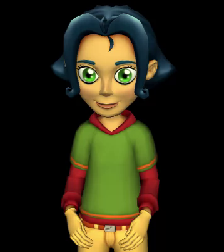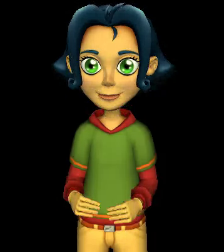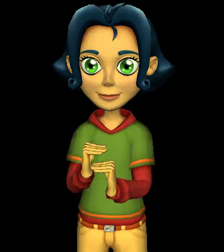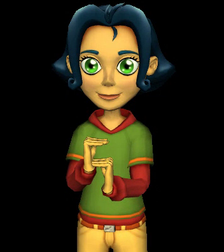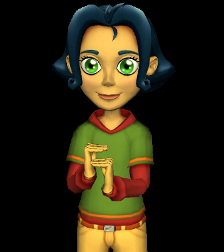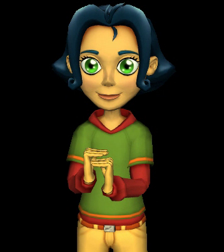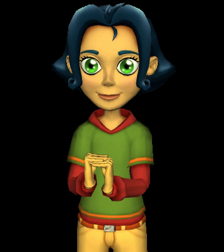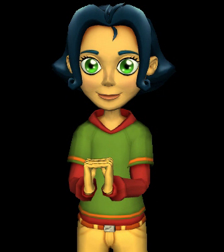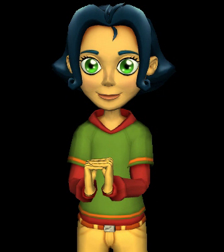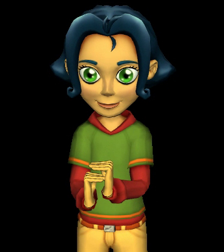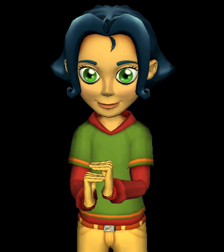برنامج